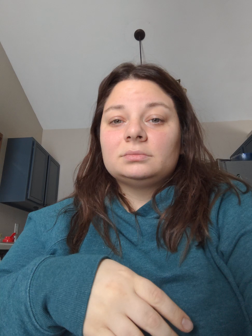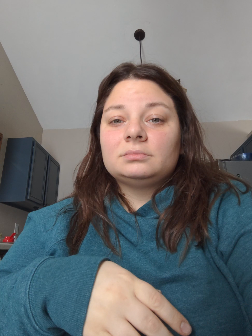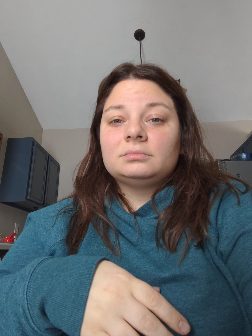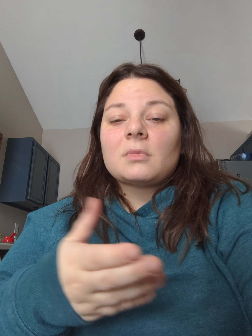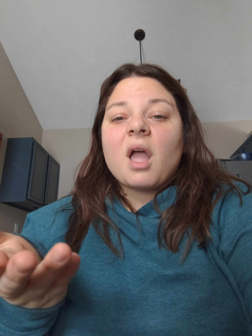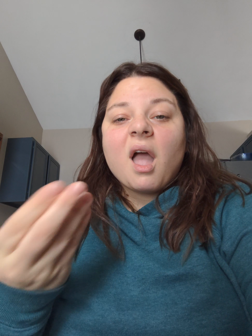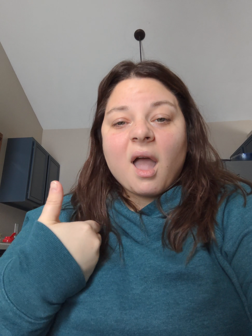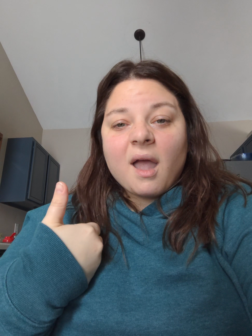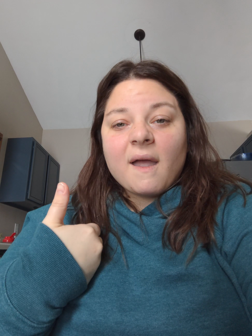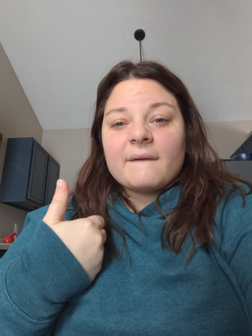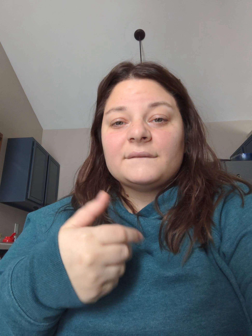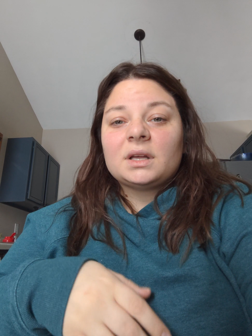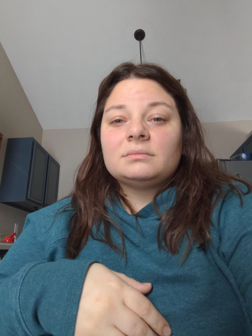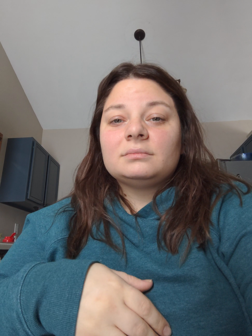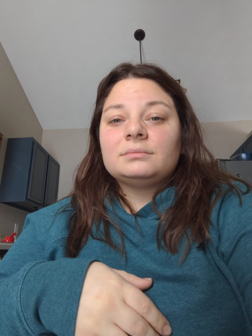have